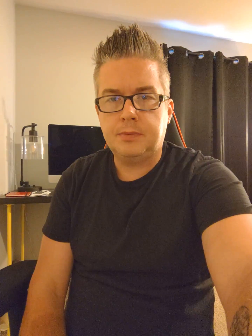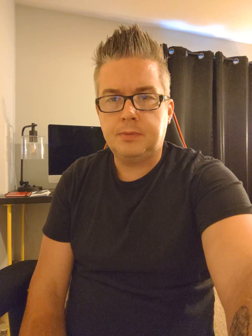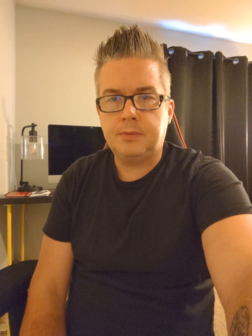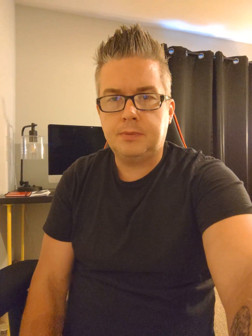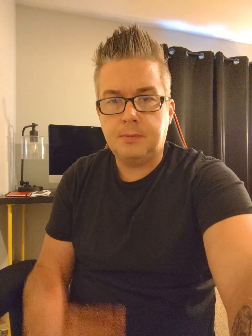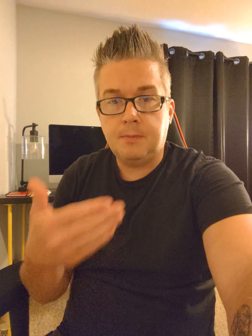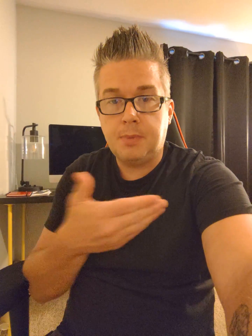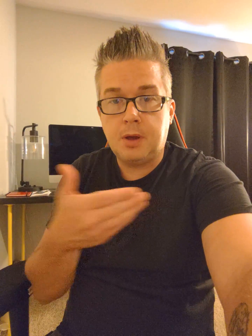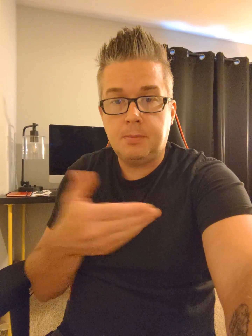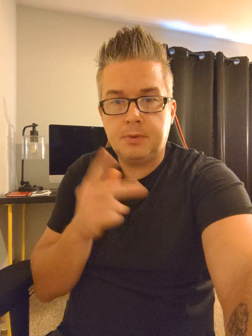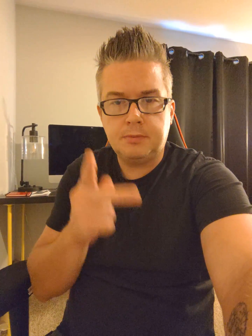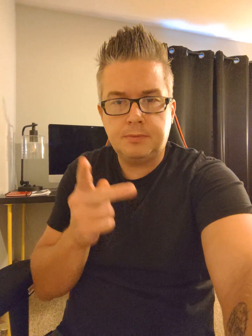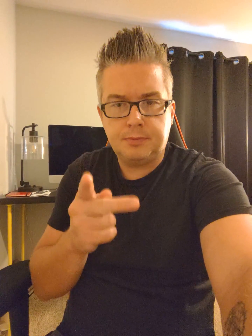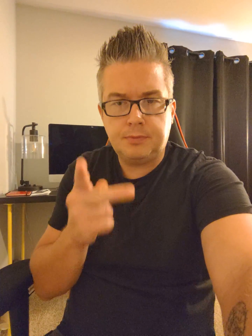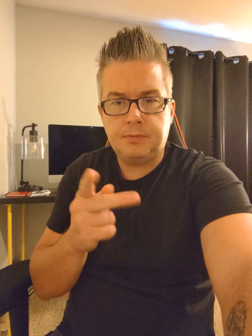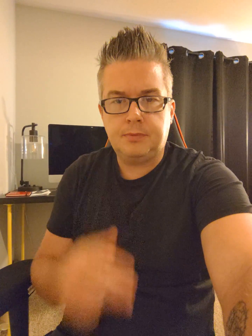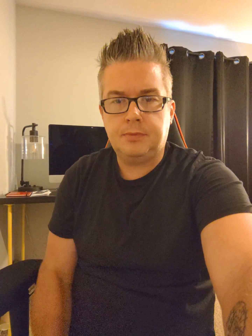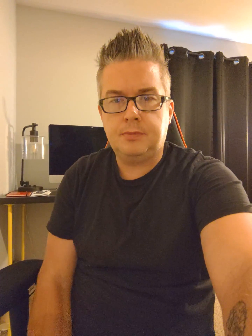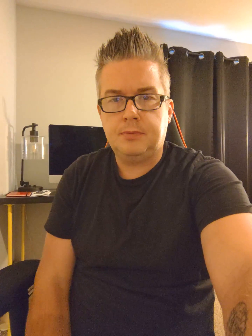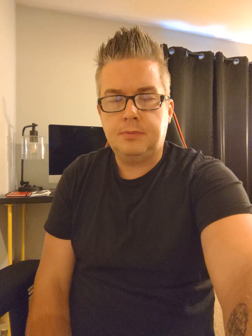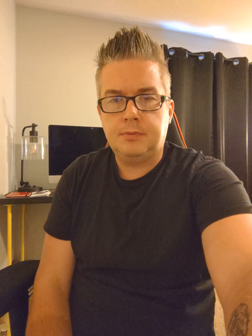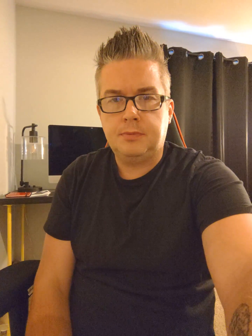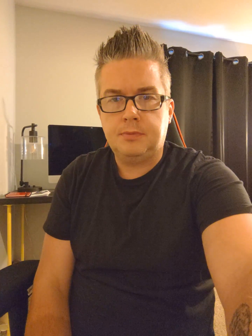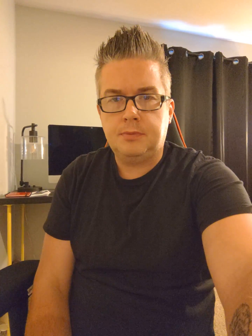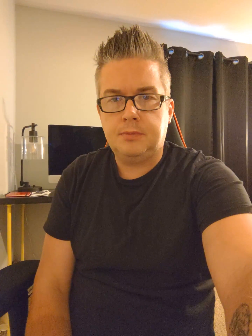babysitter